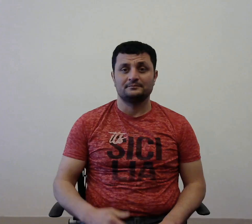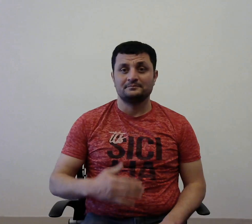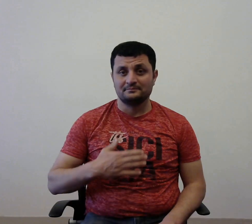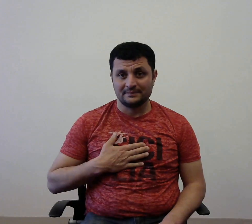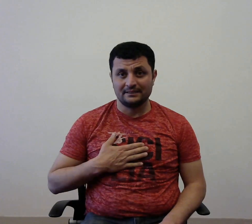mən